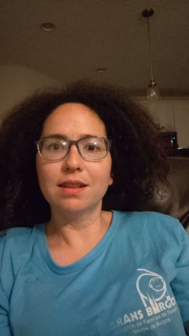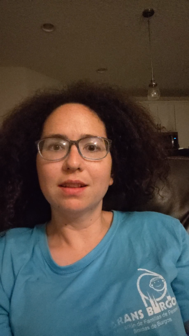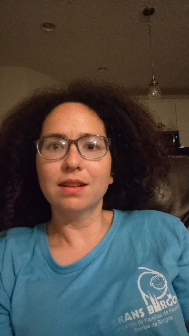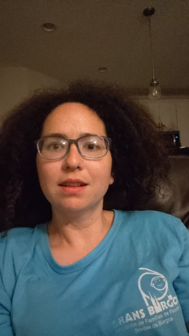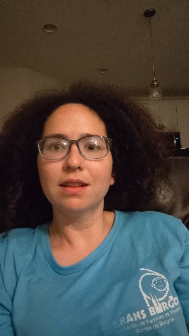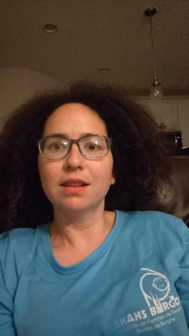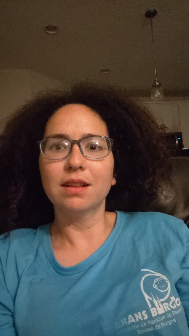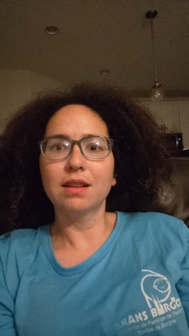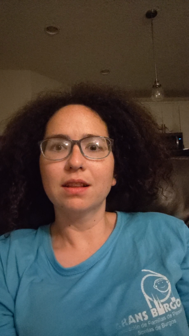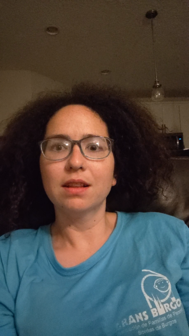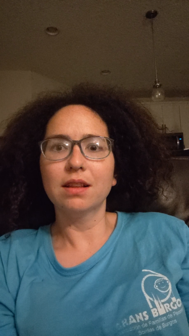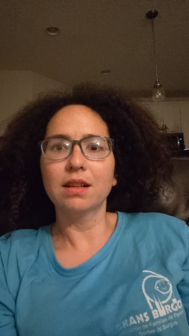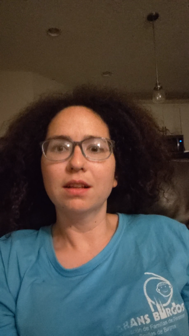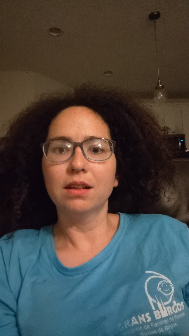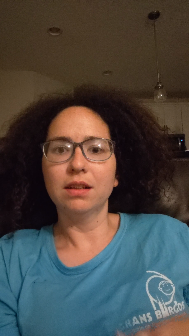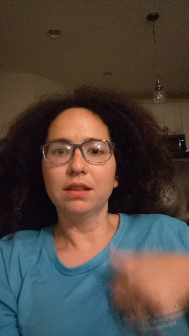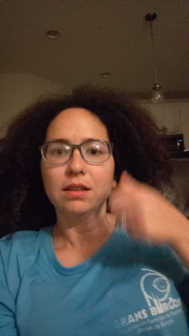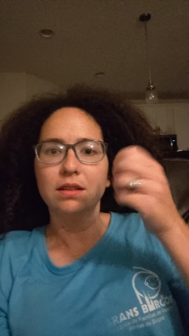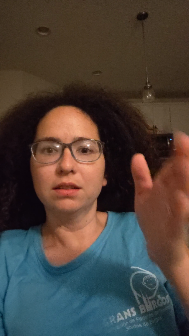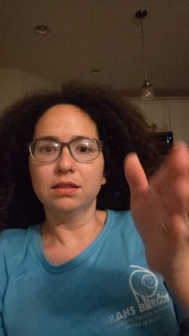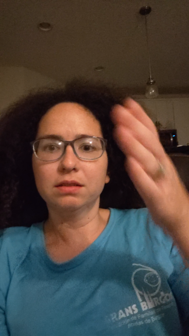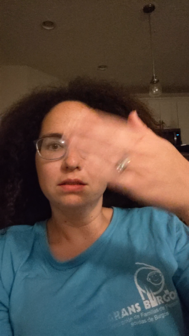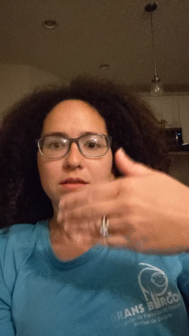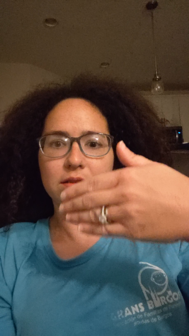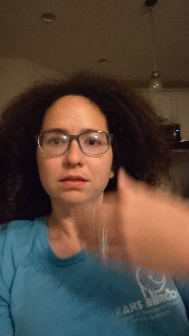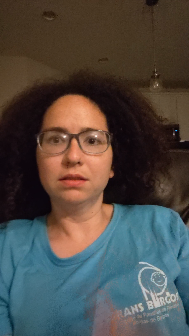living room